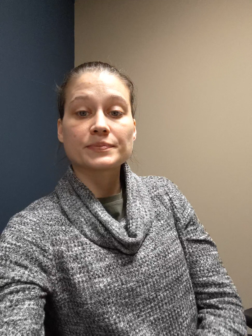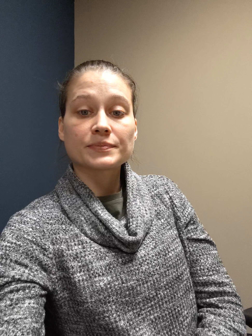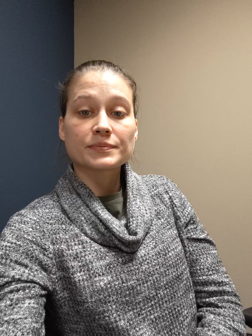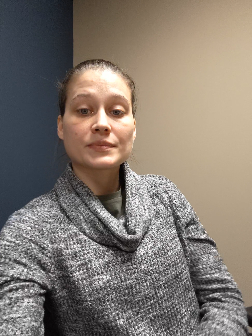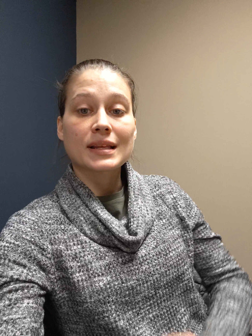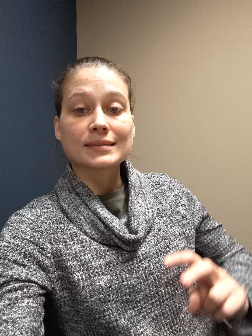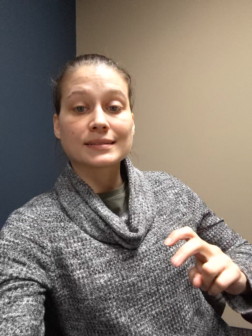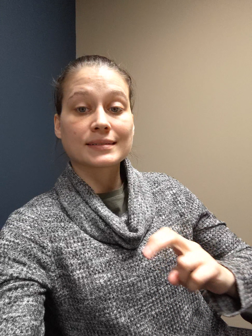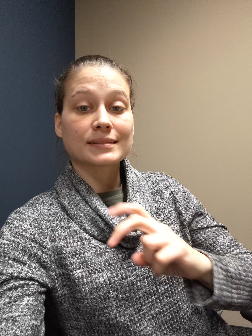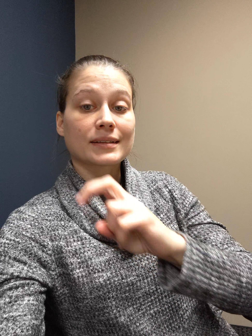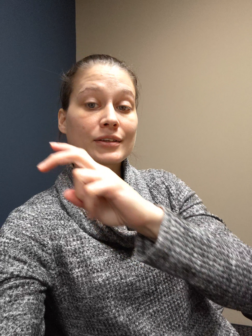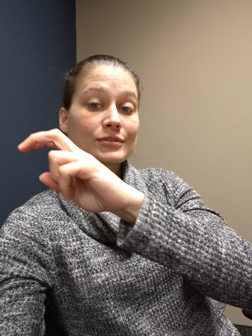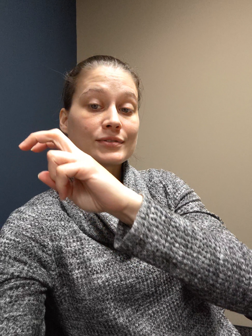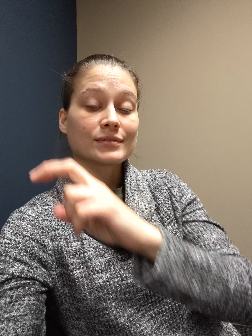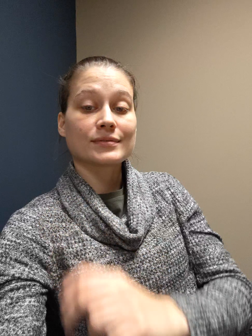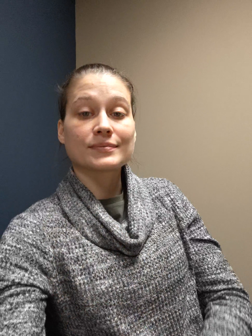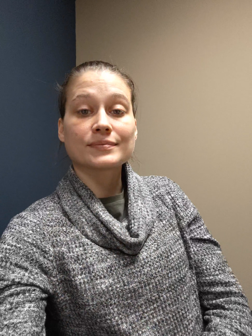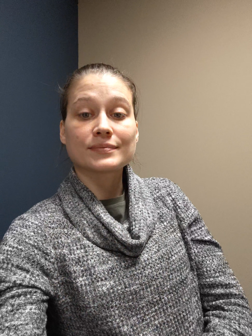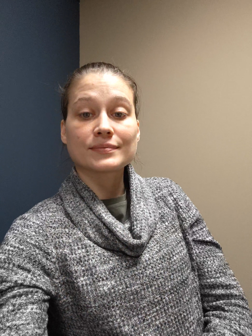stairs